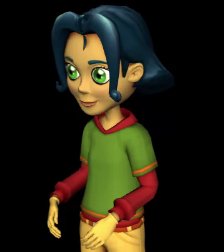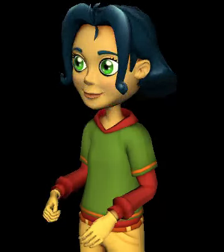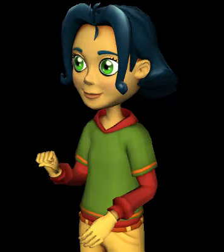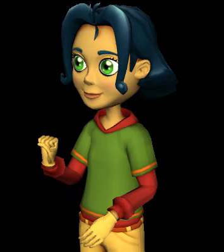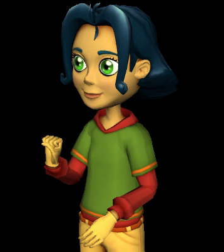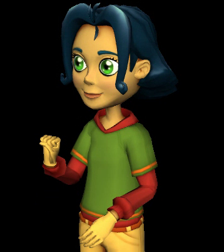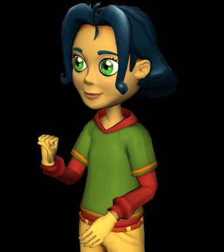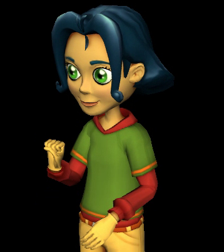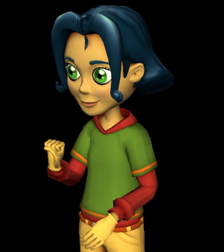أخت